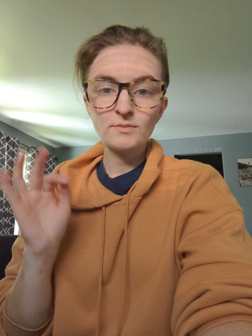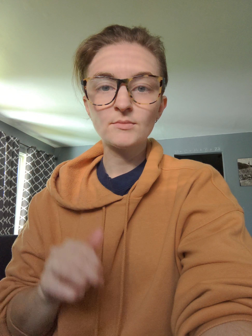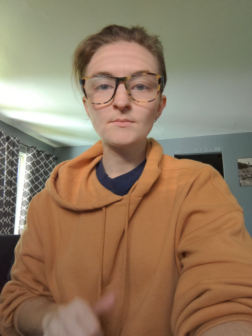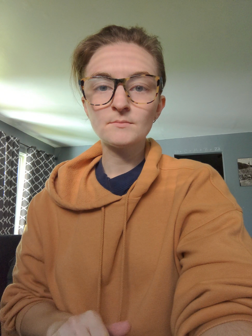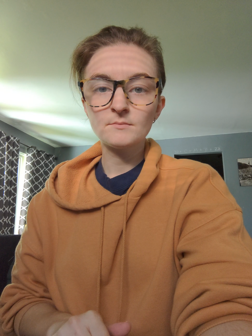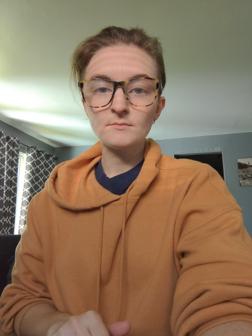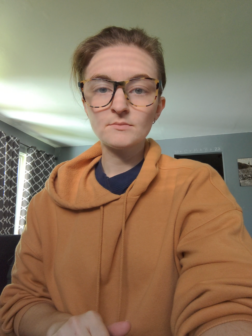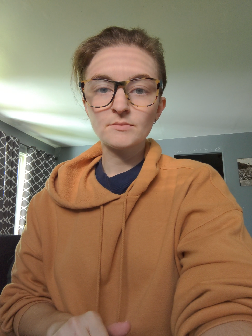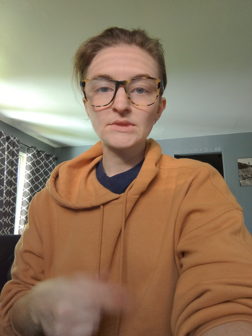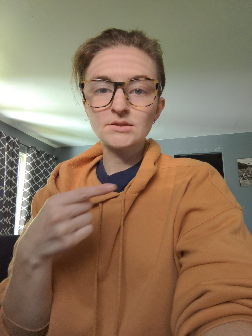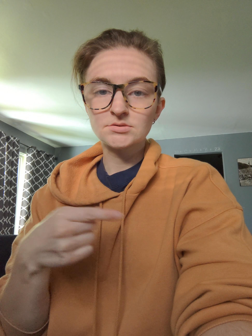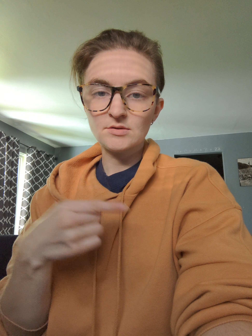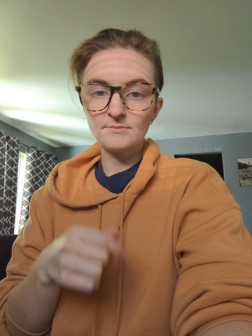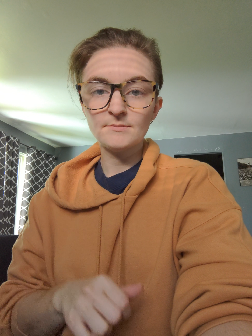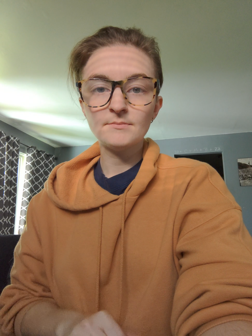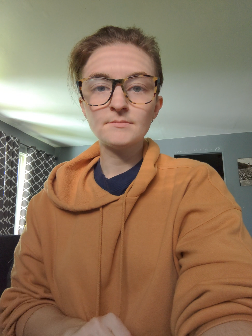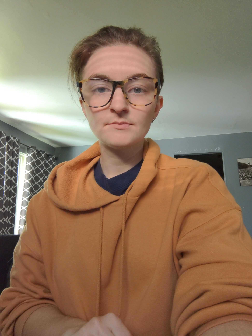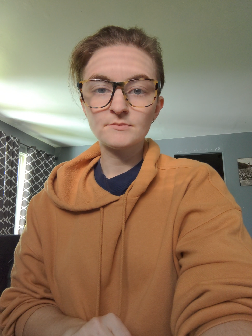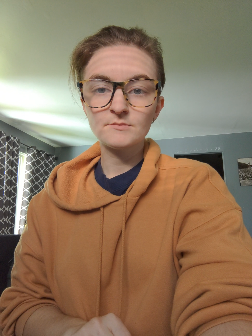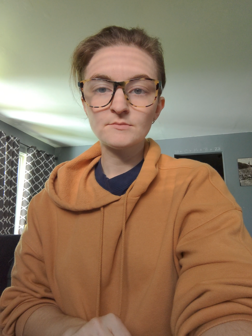knife